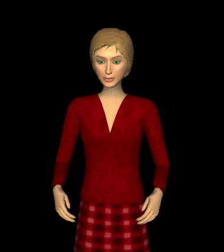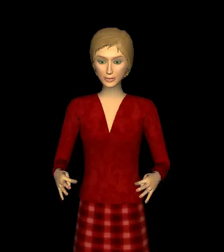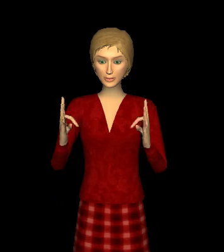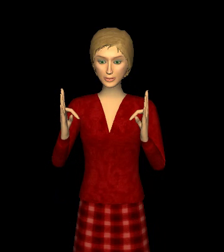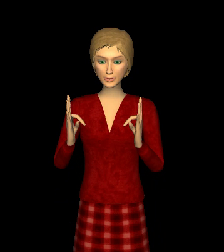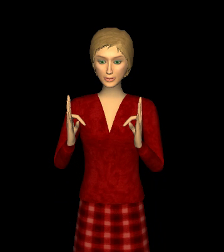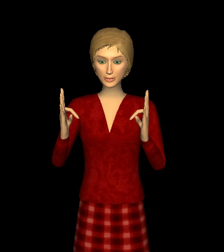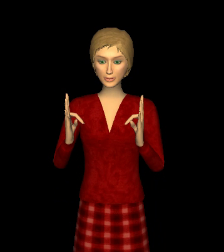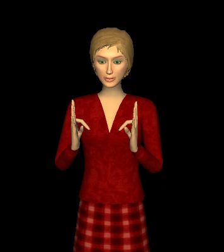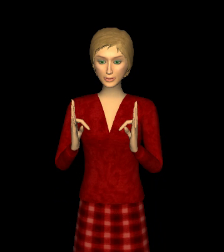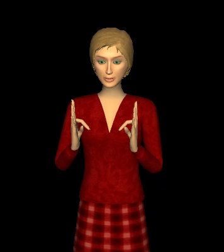عمة